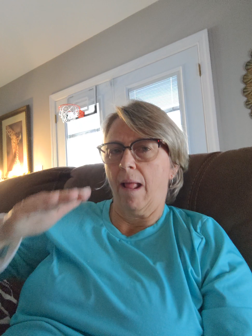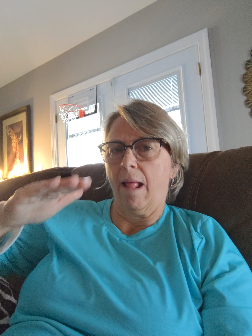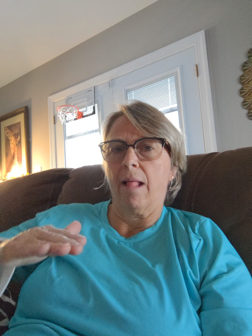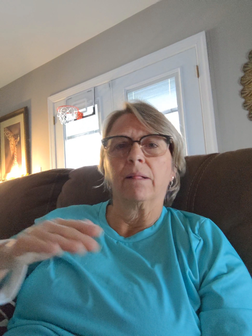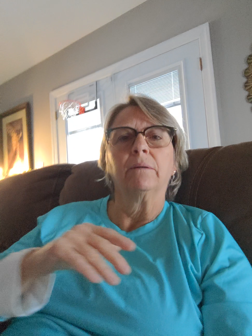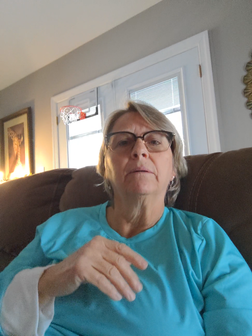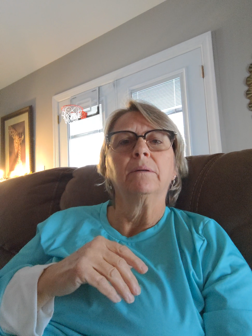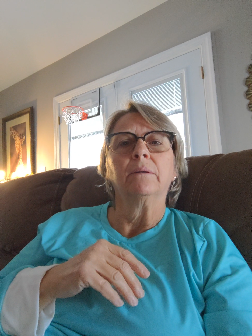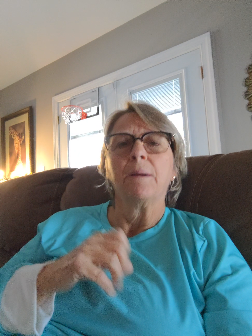child